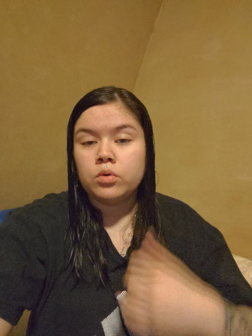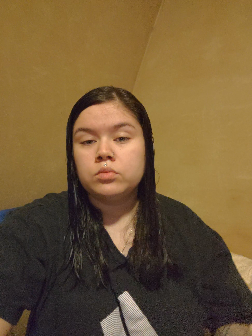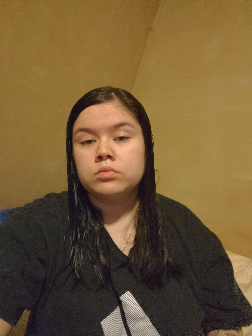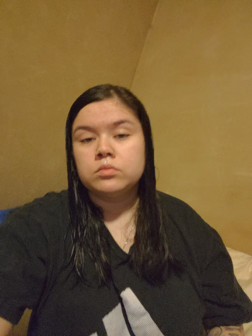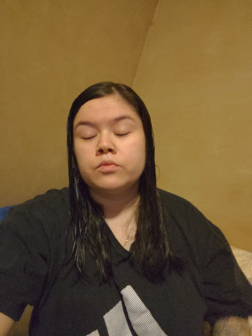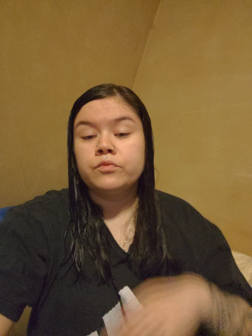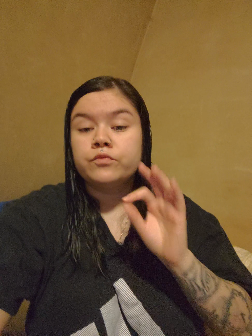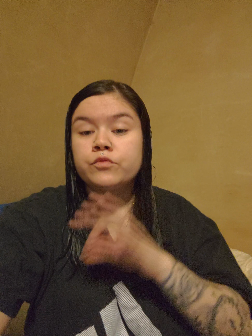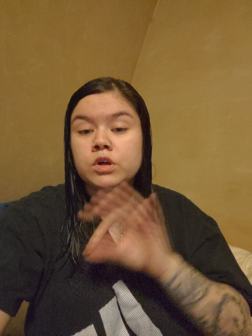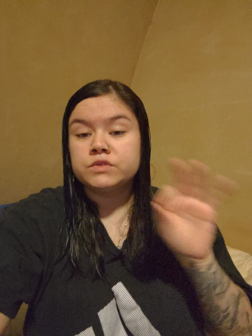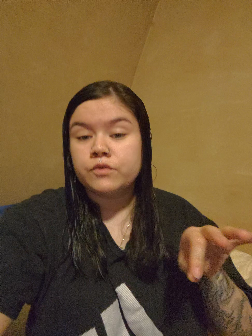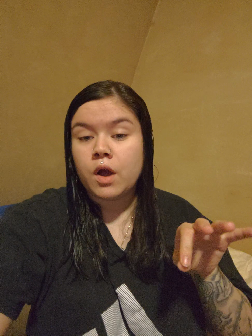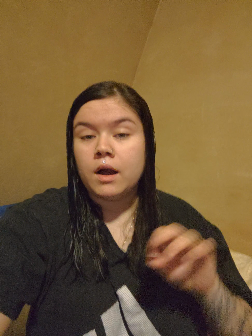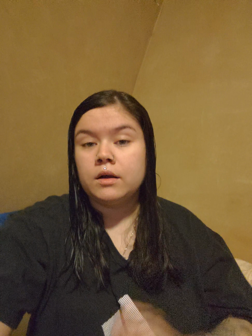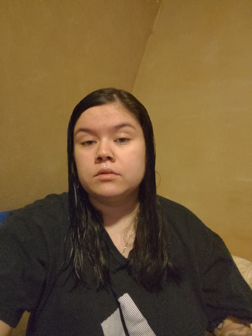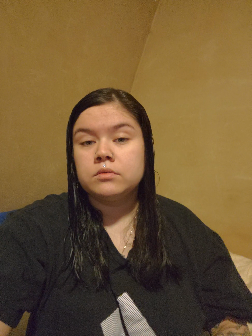french fries